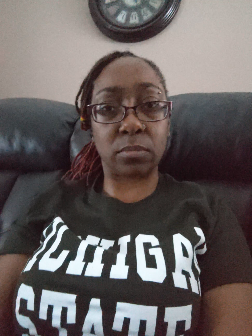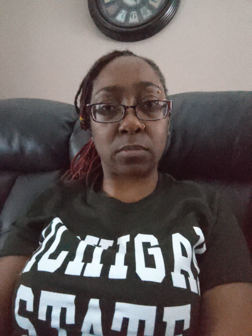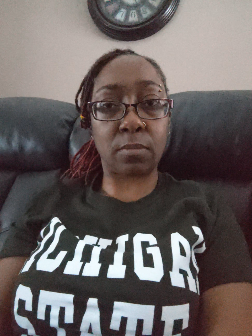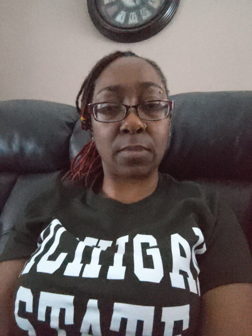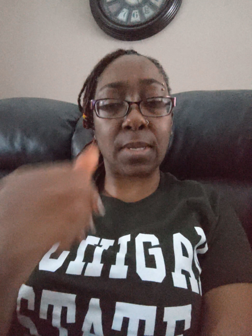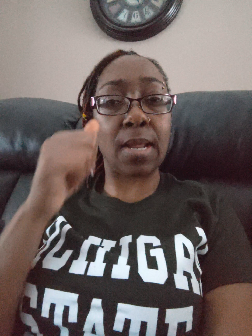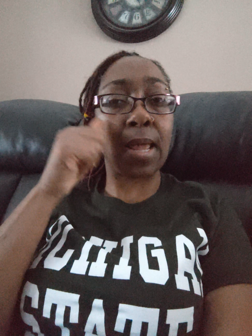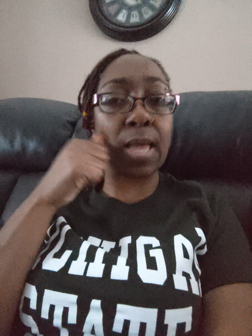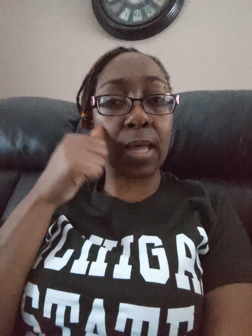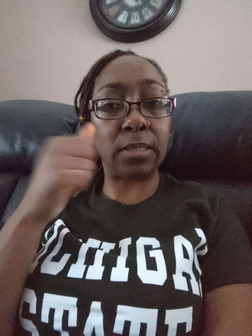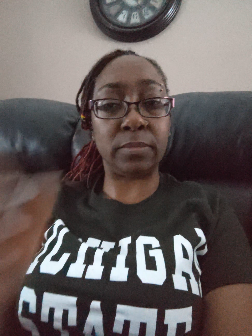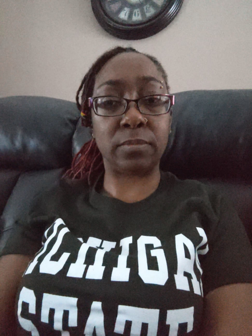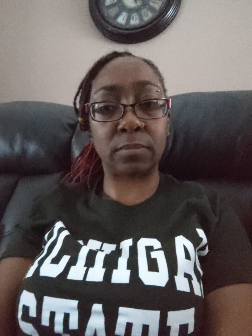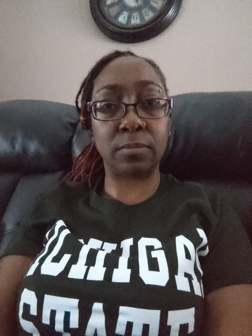aunt